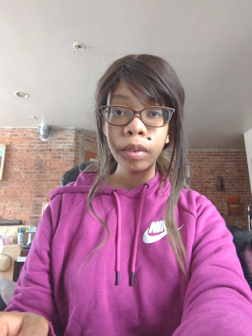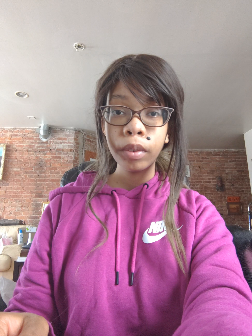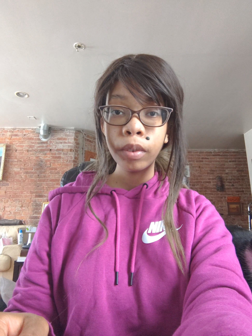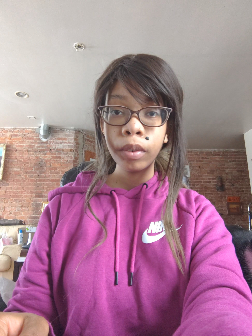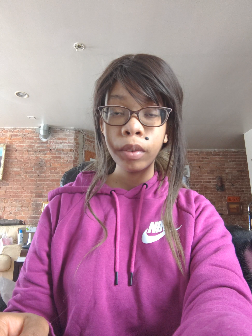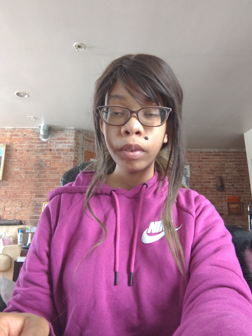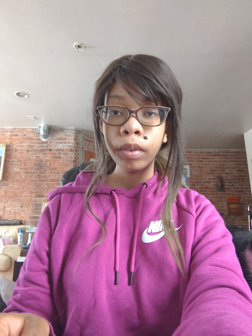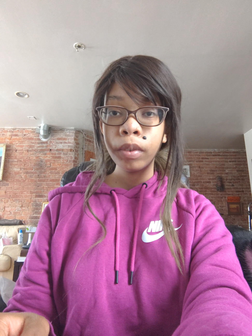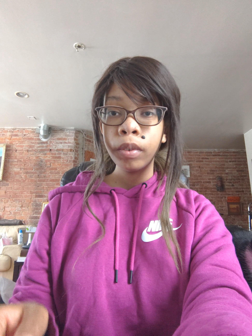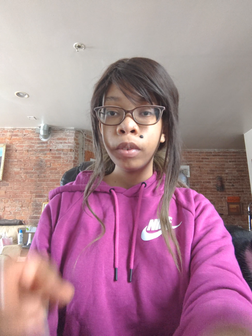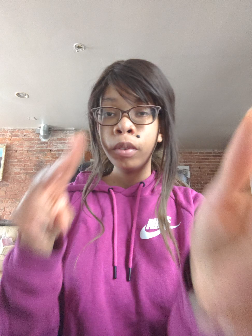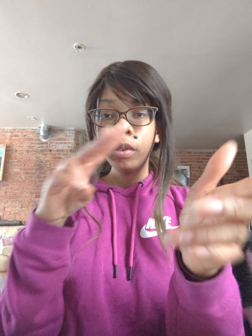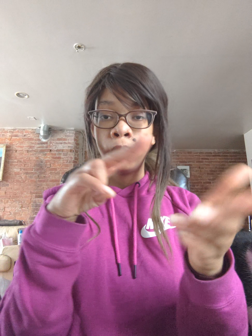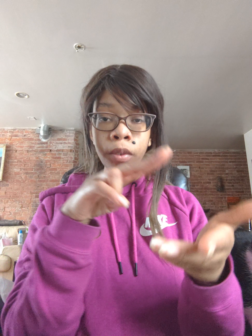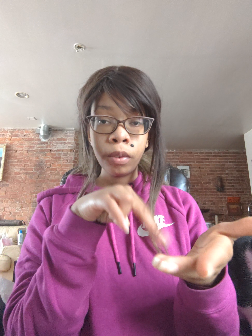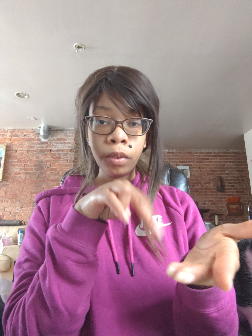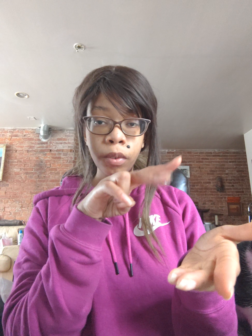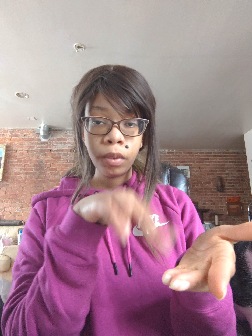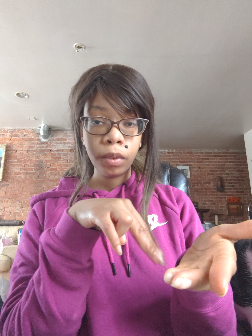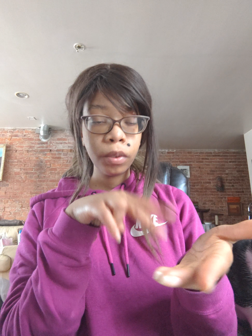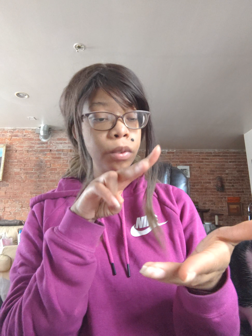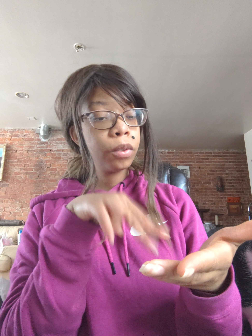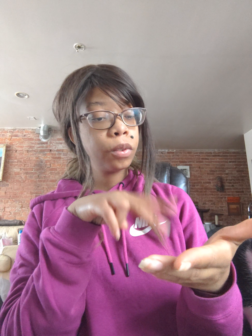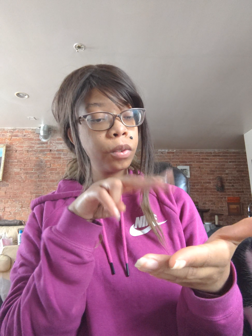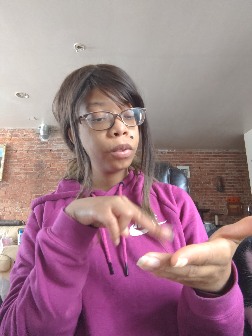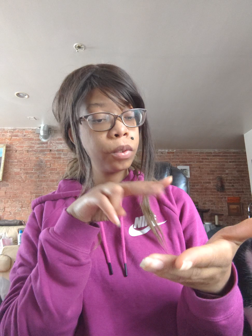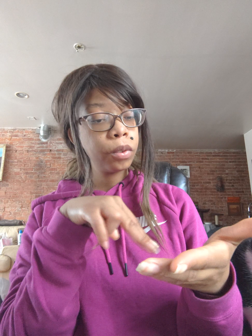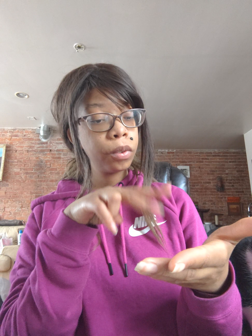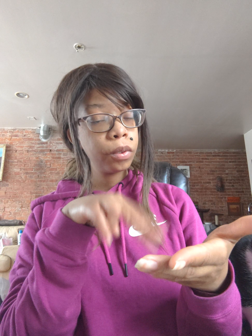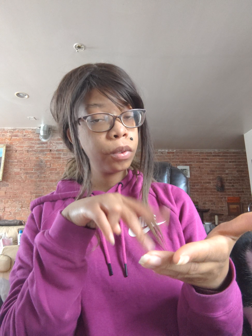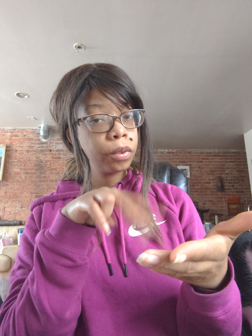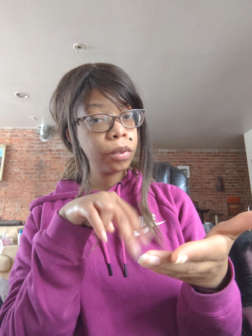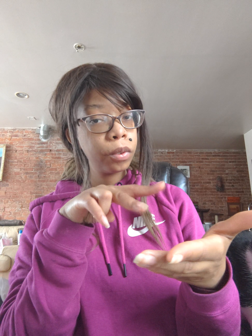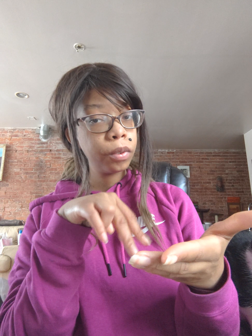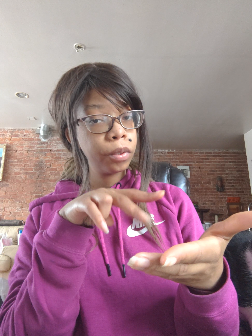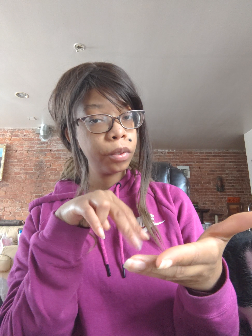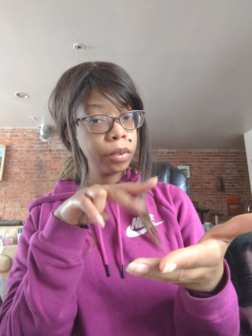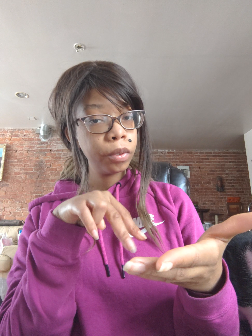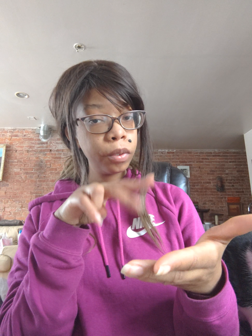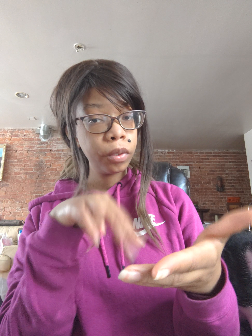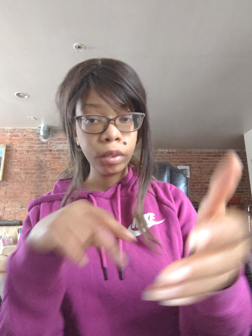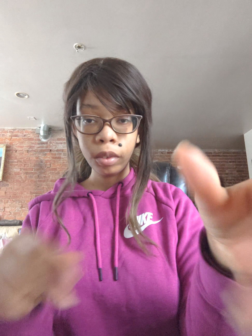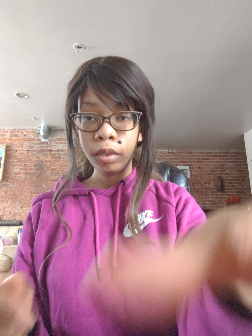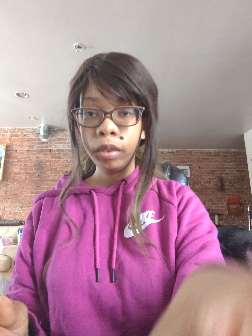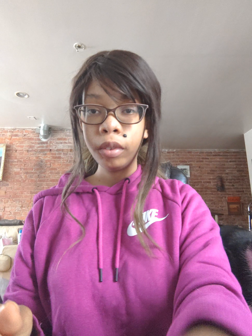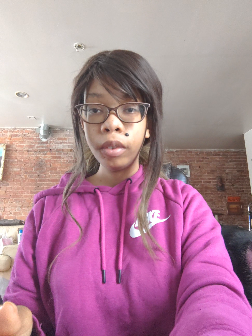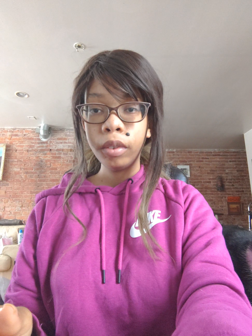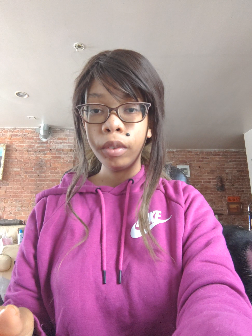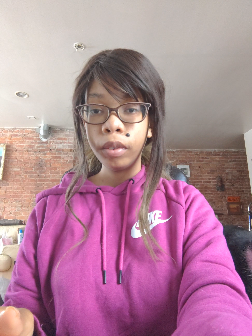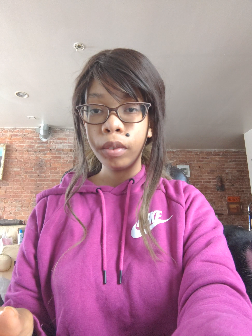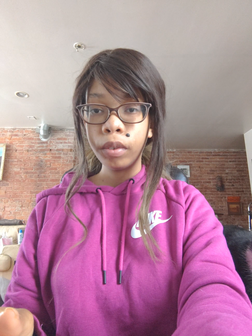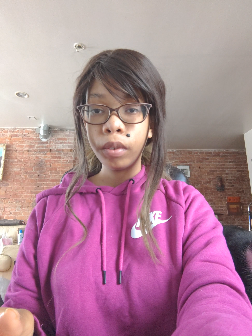read